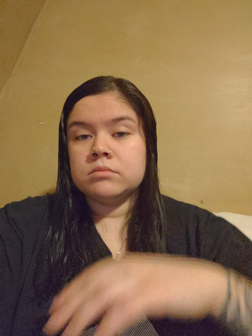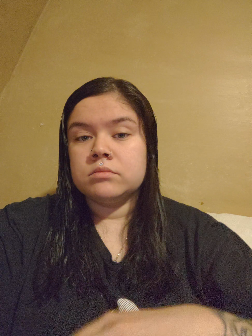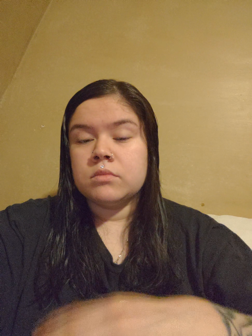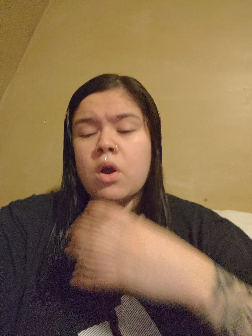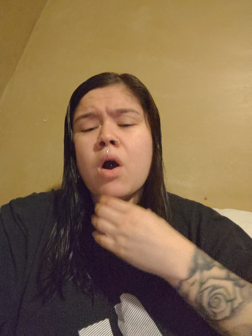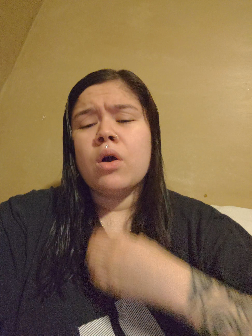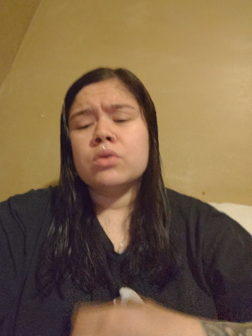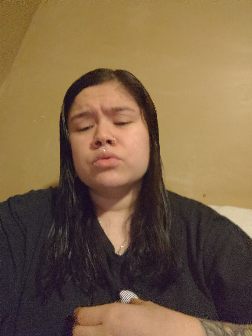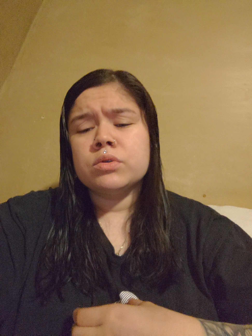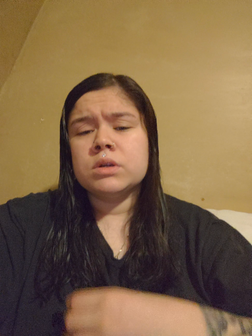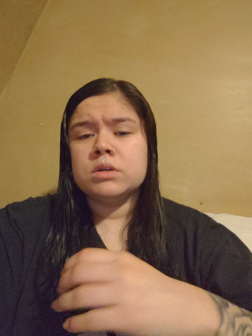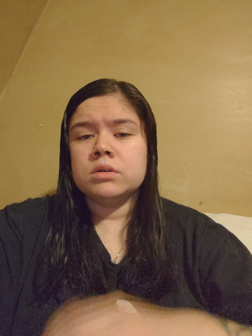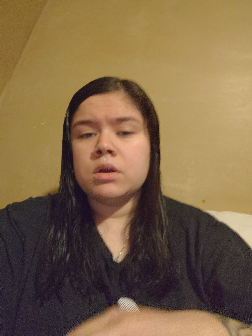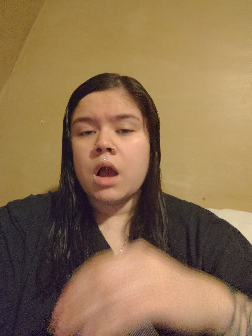hungry